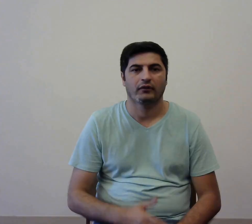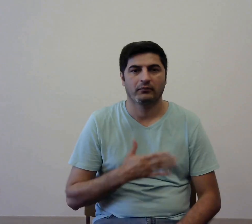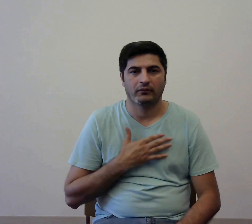mən